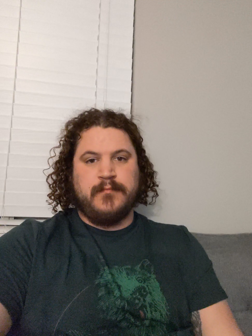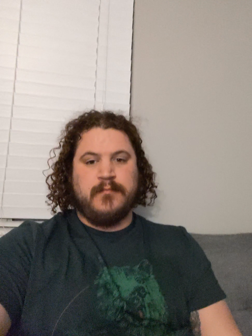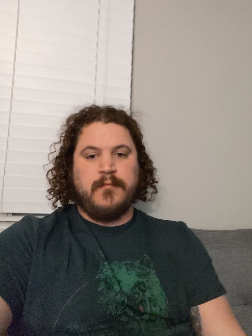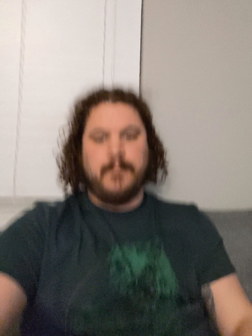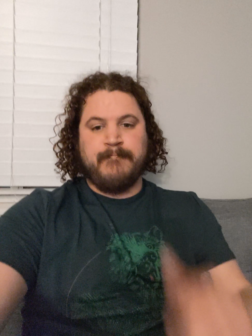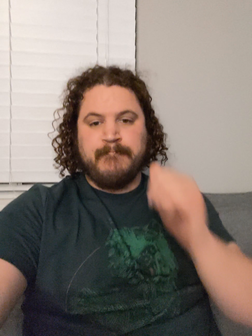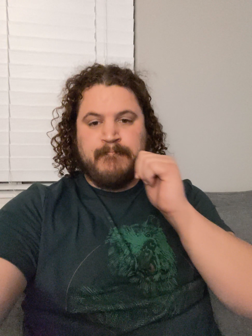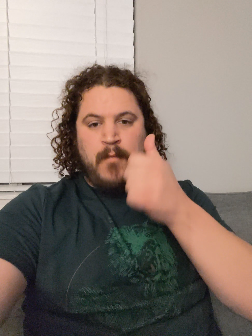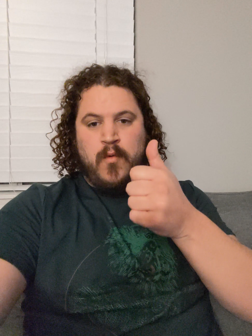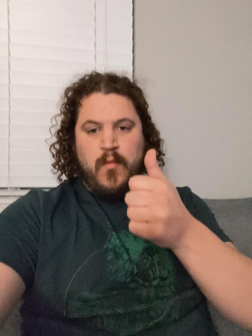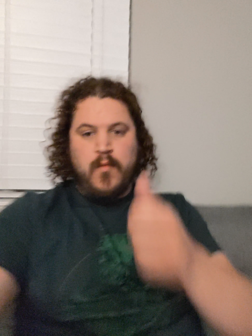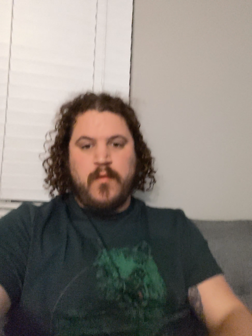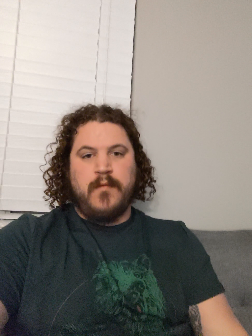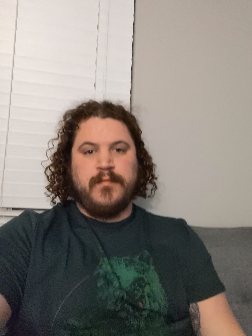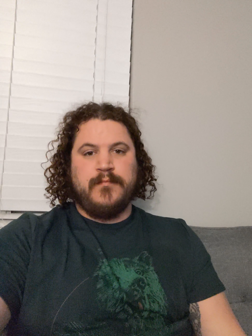tomorrow